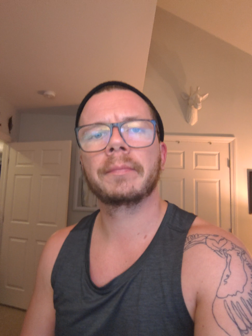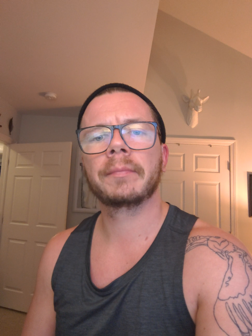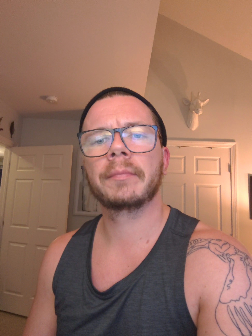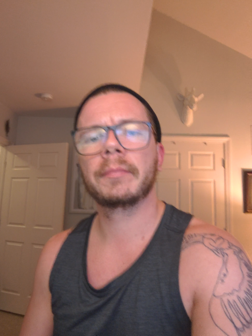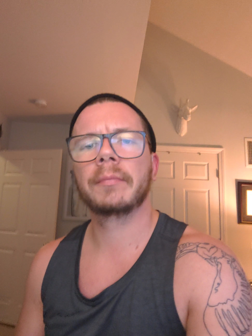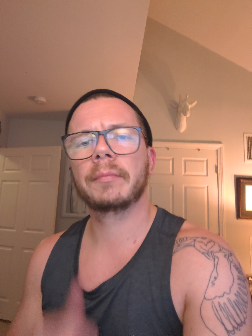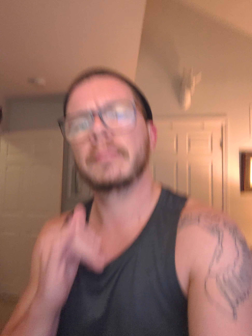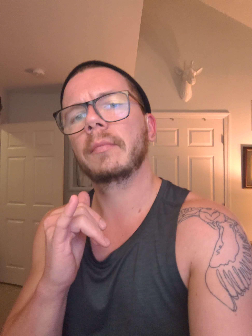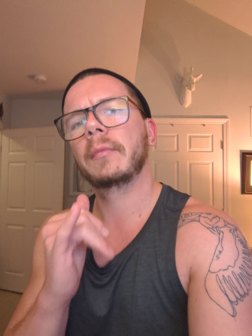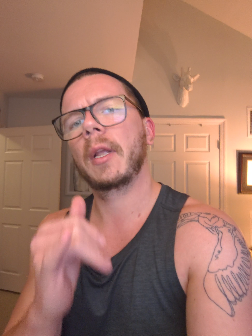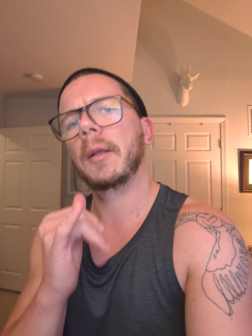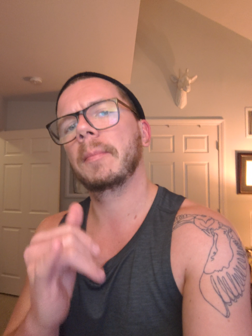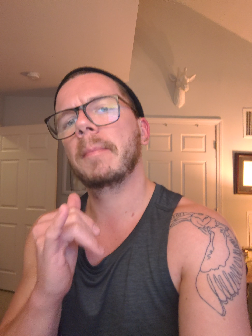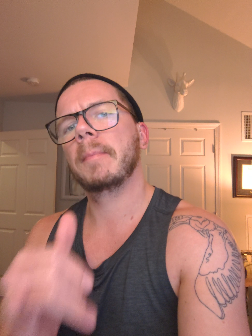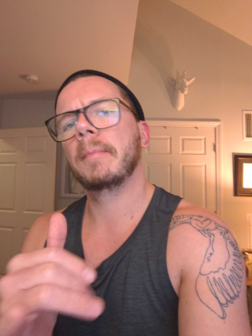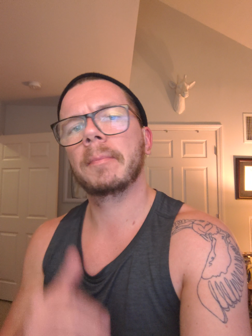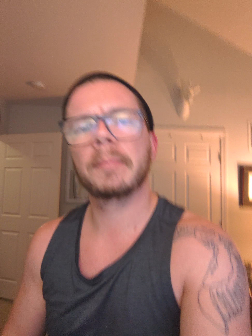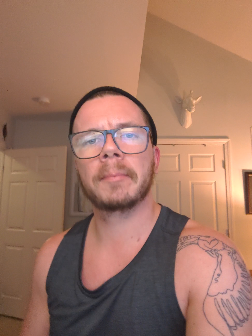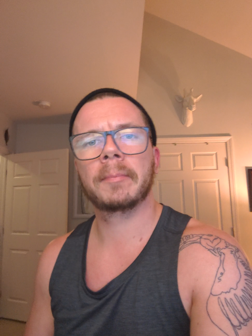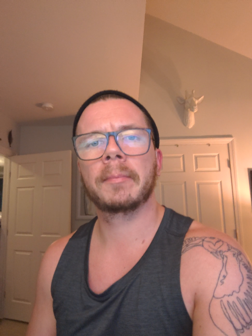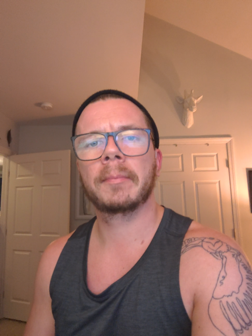same